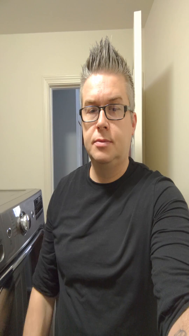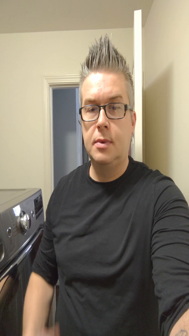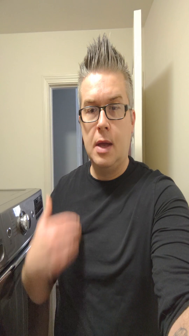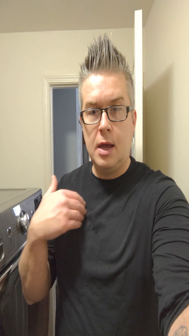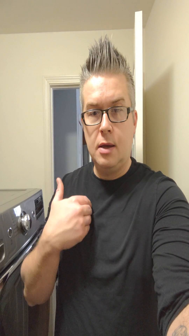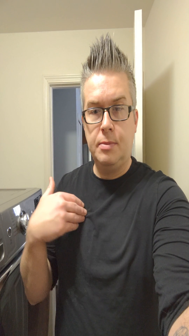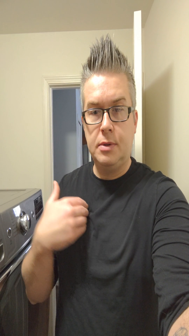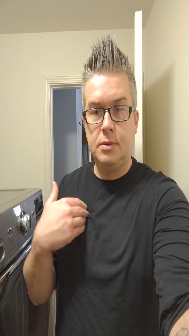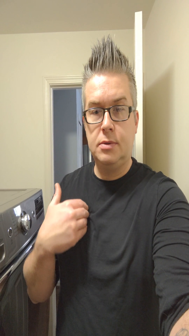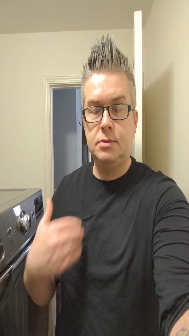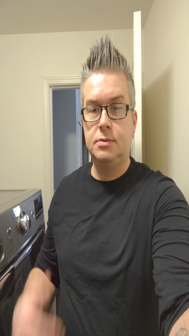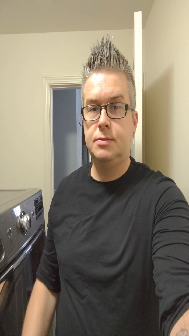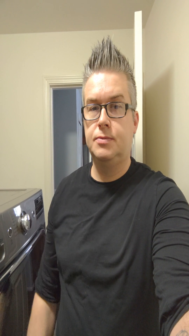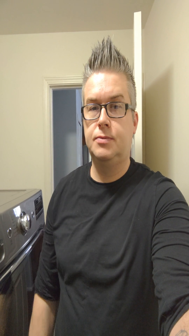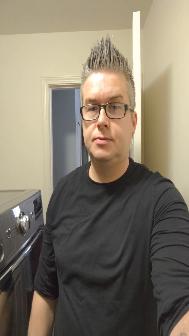animal